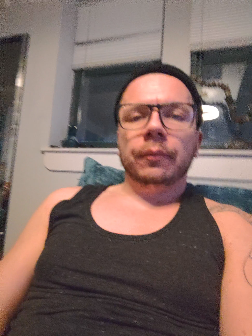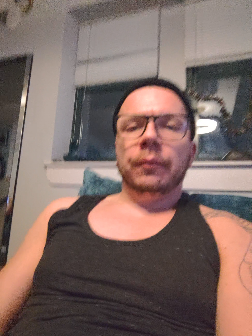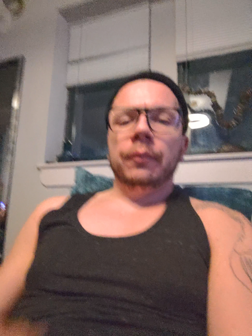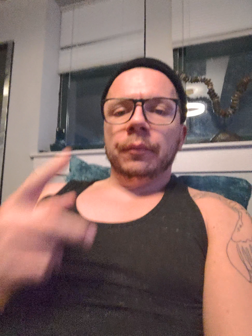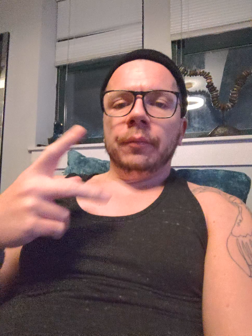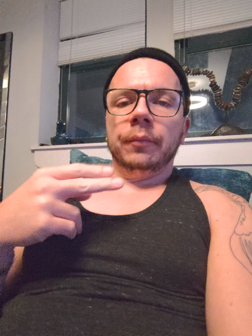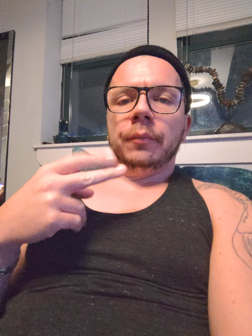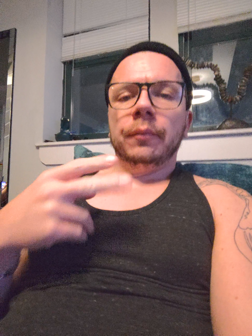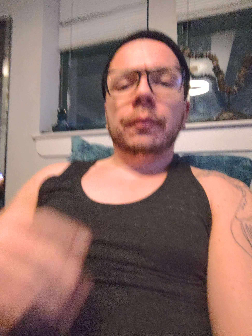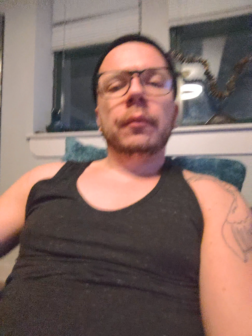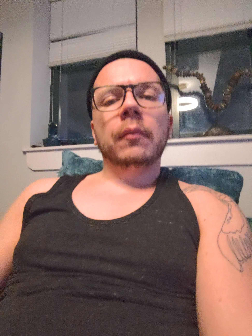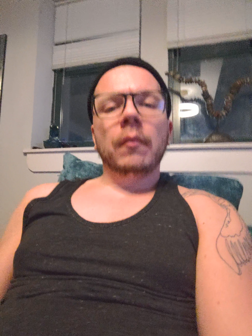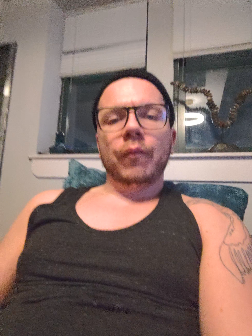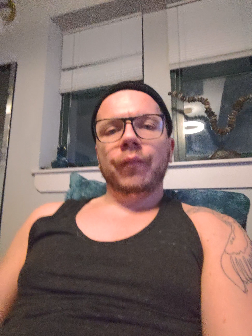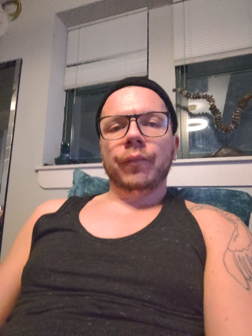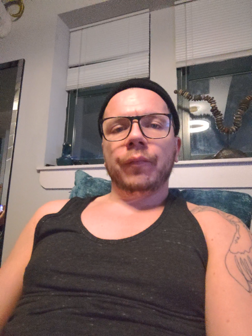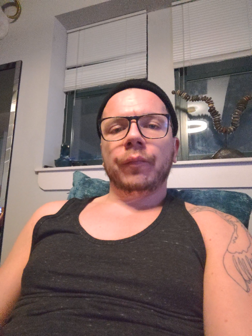scissors